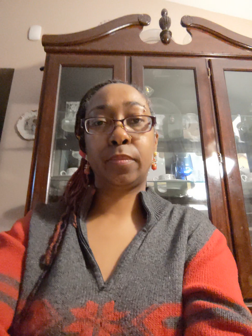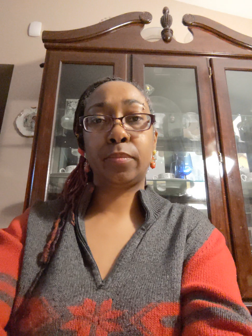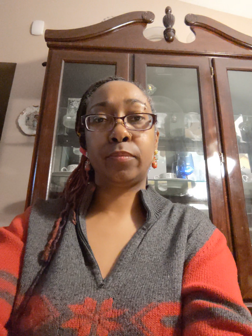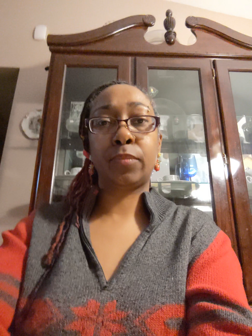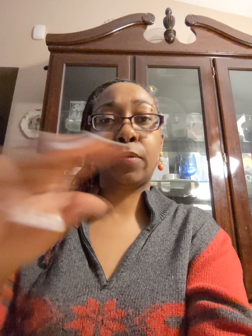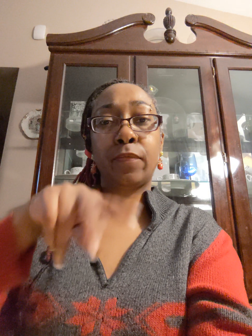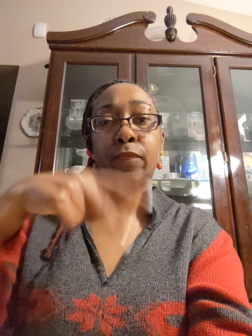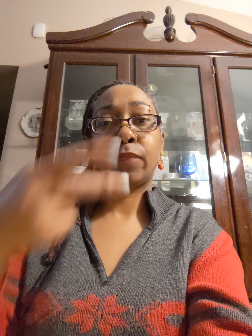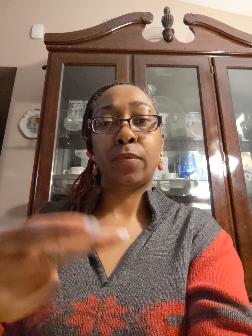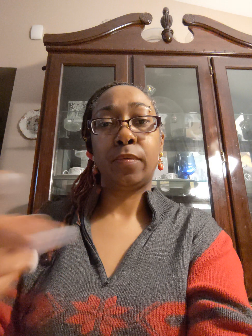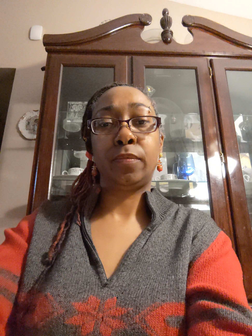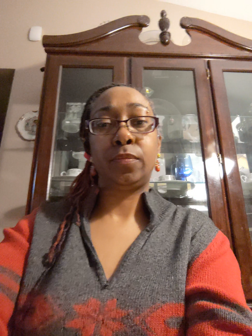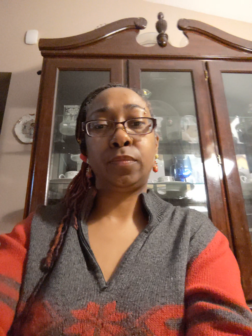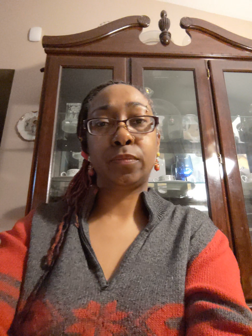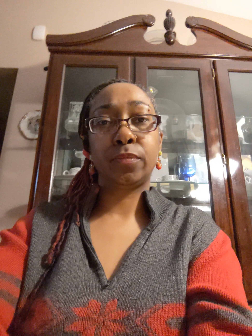fall